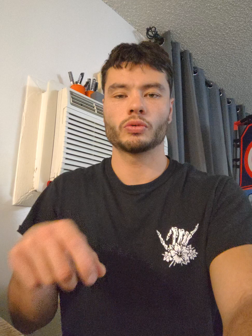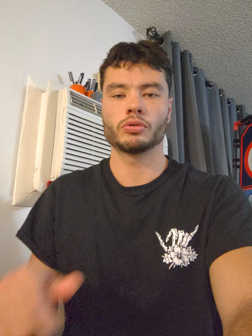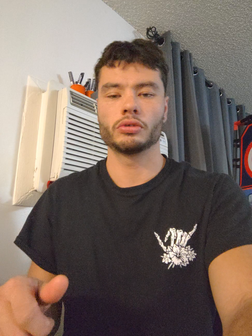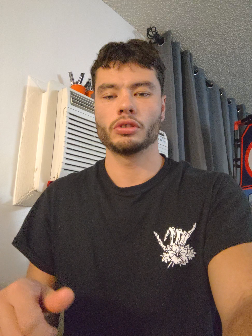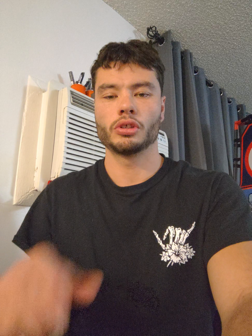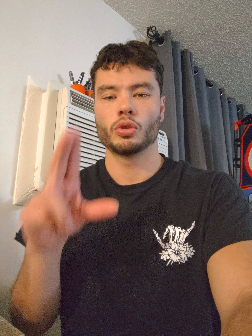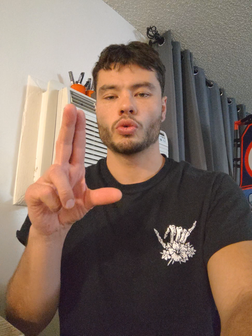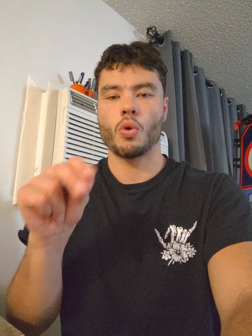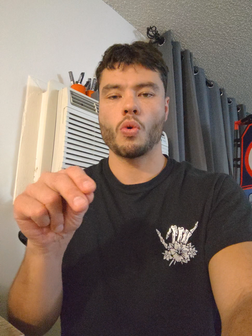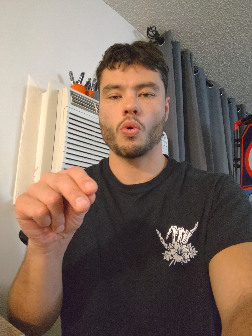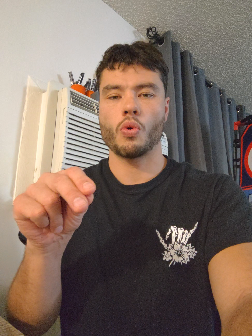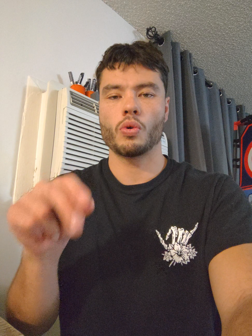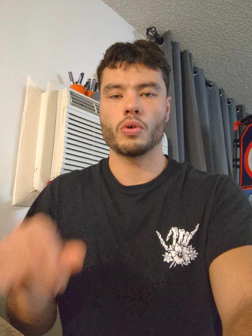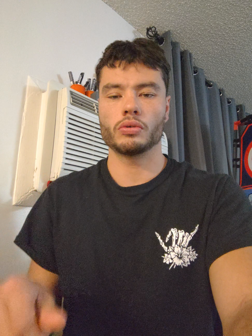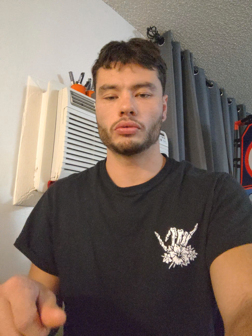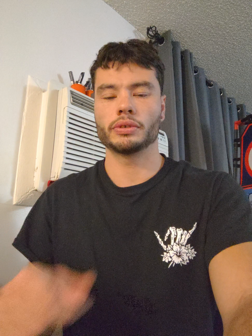no